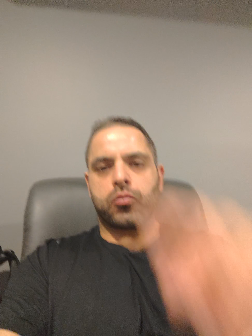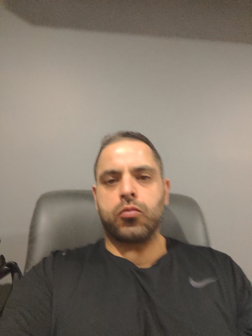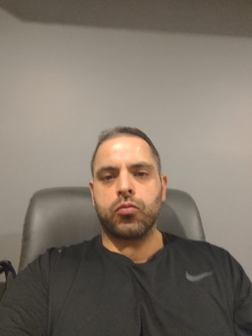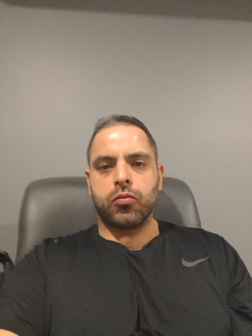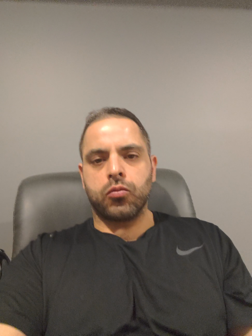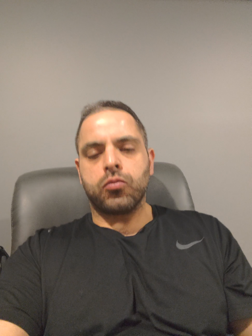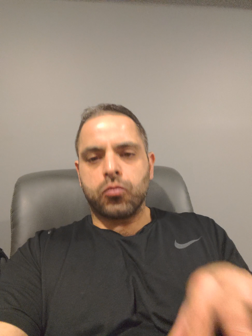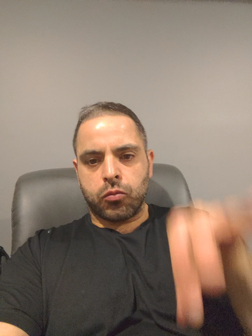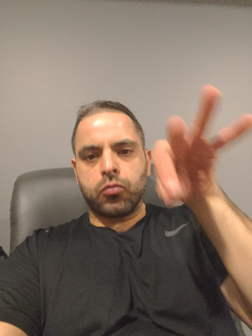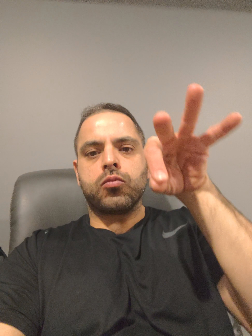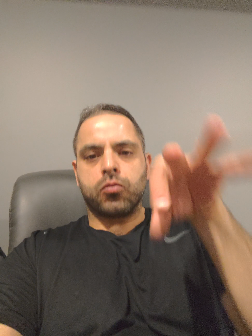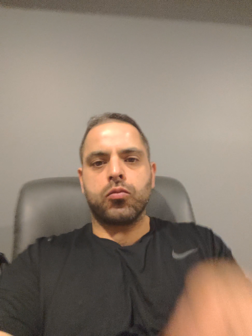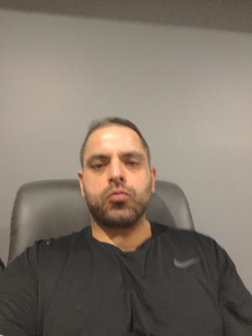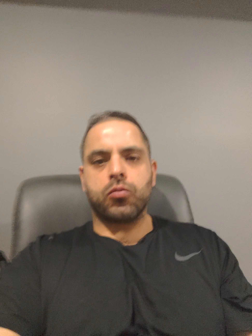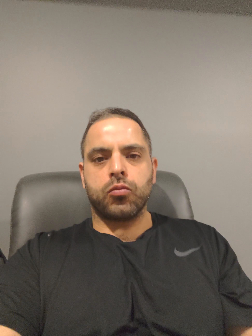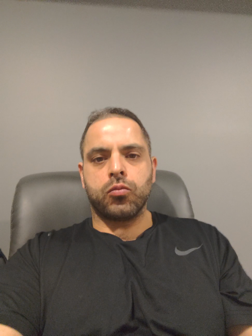find